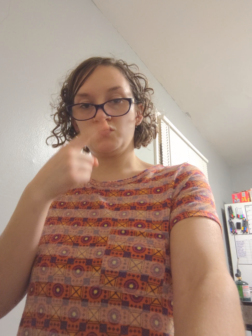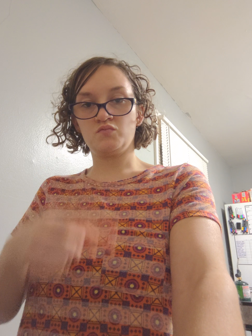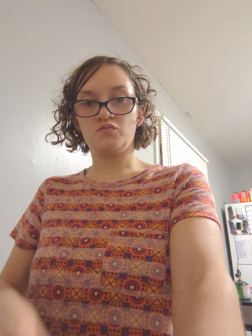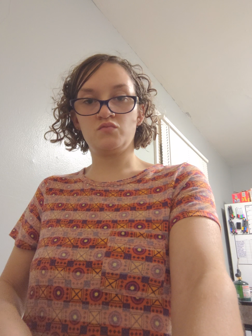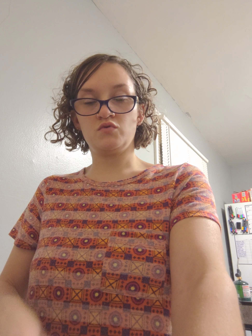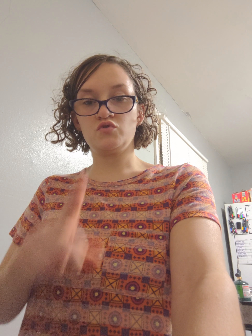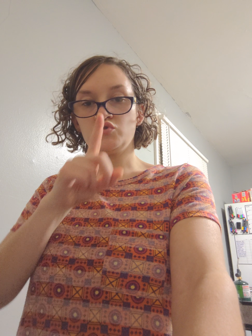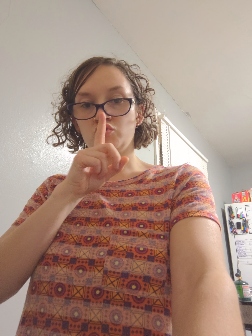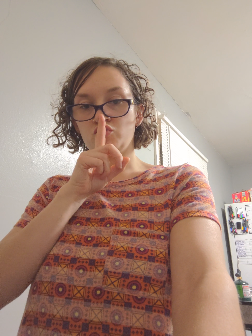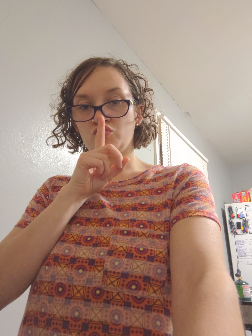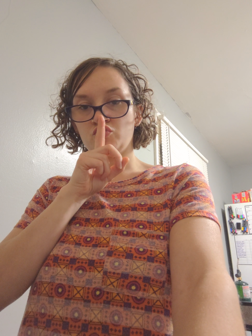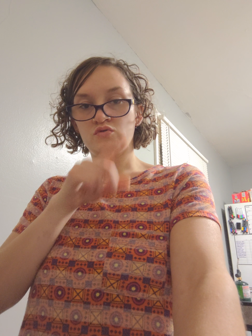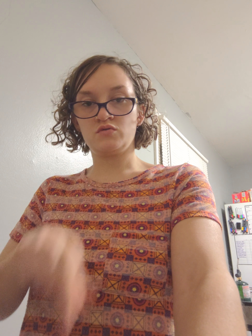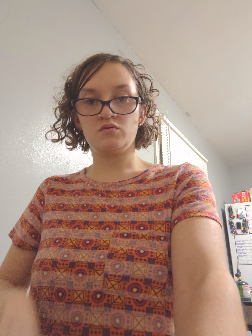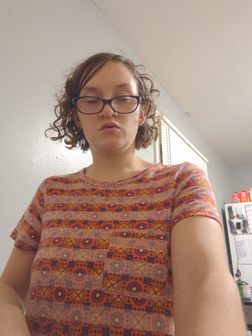shhh